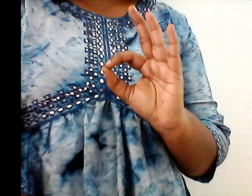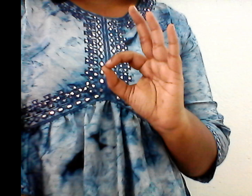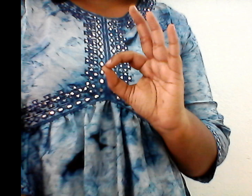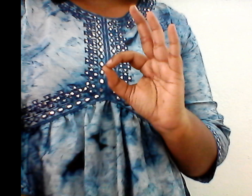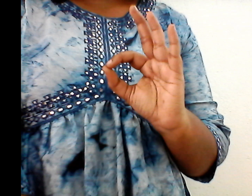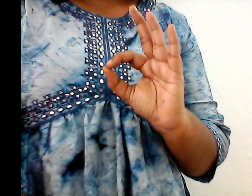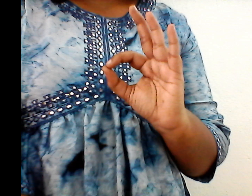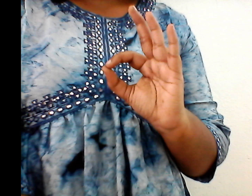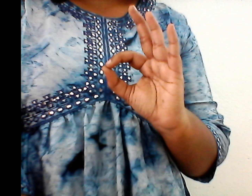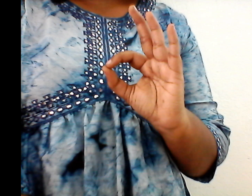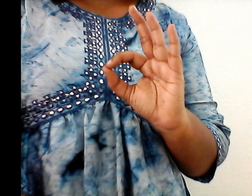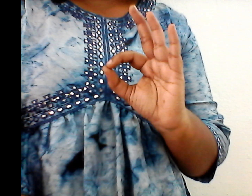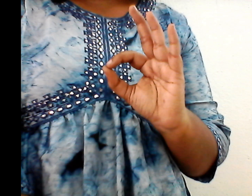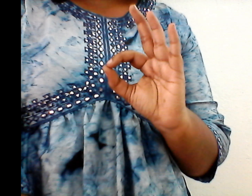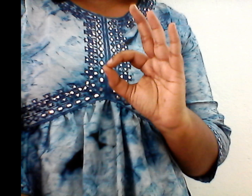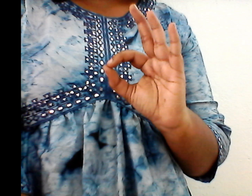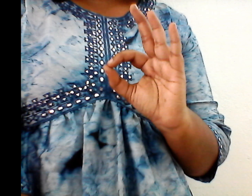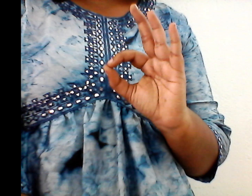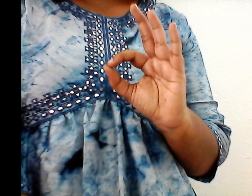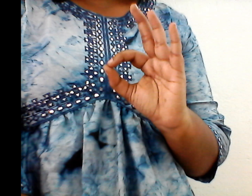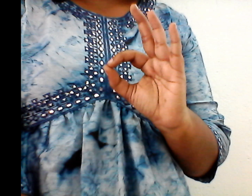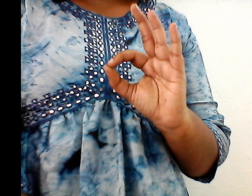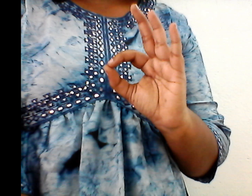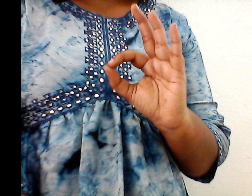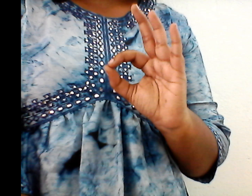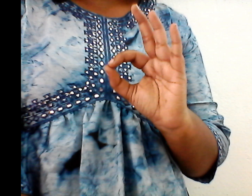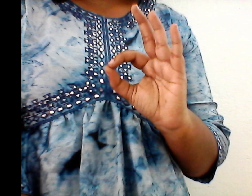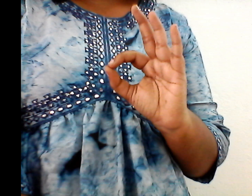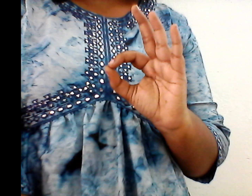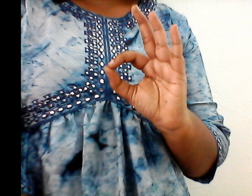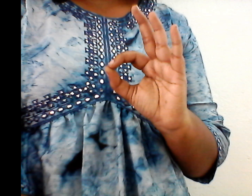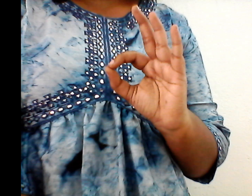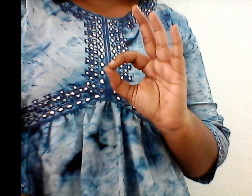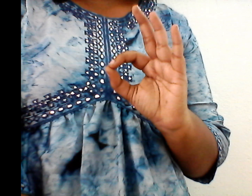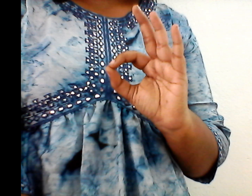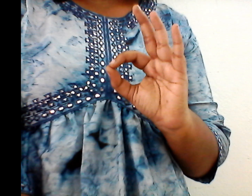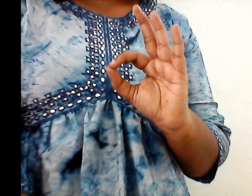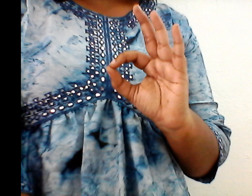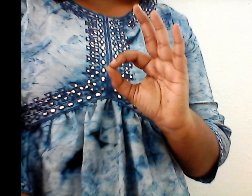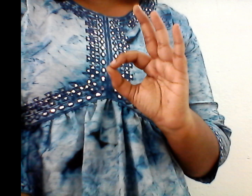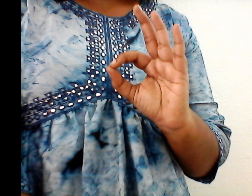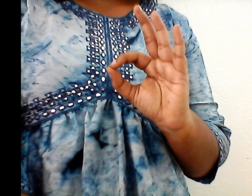ഒ